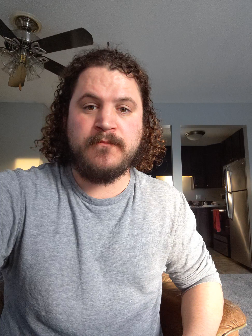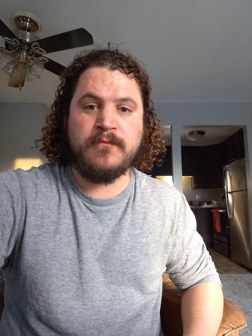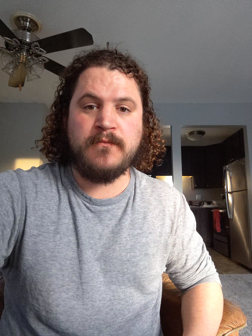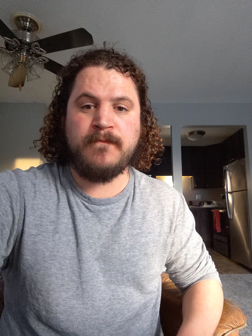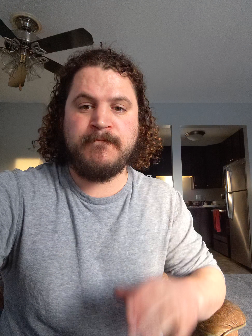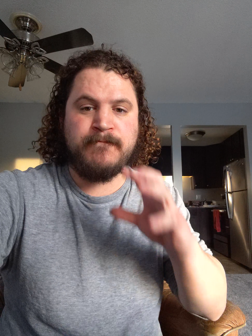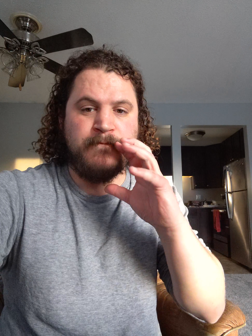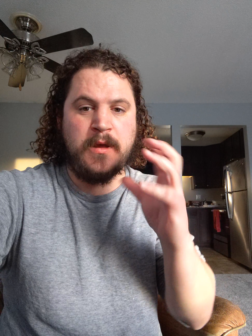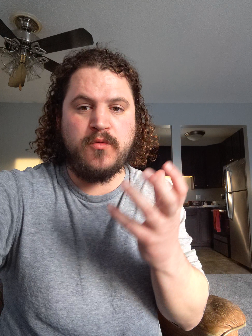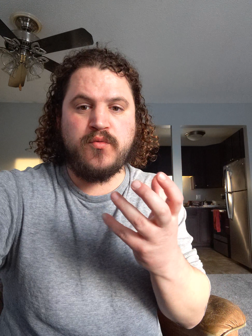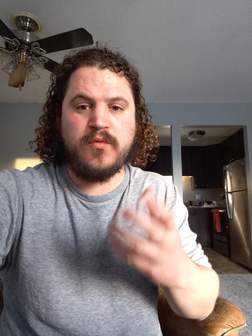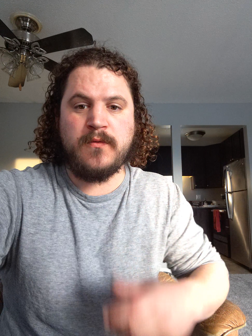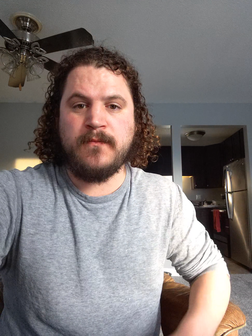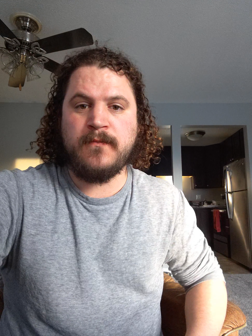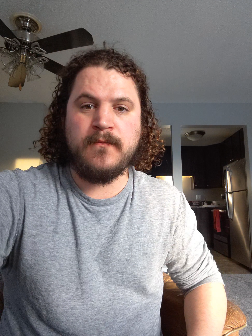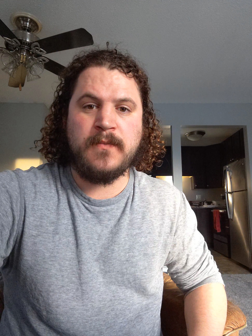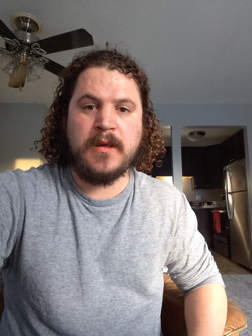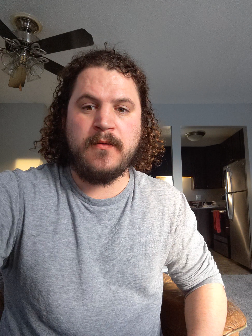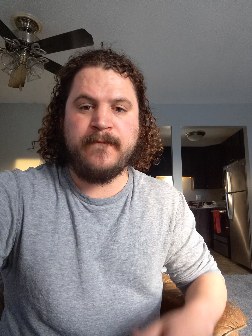balloon